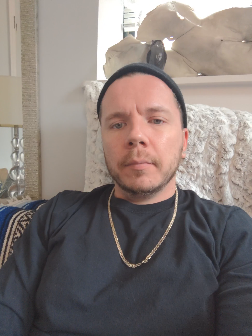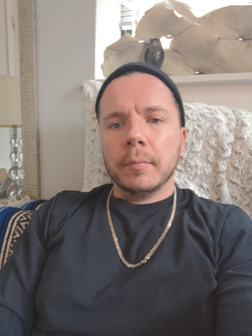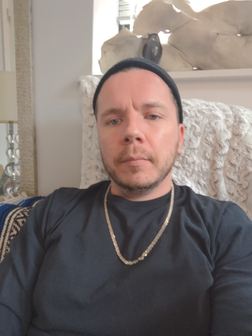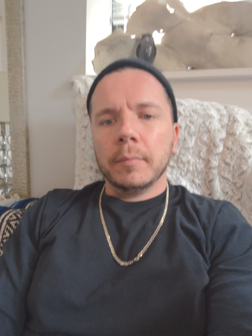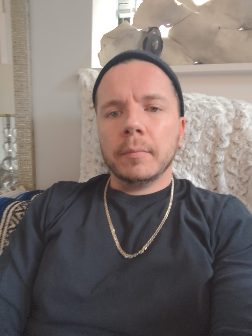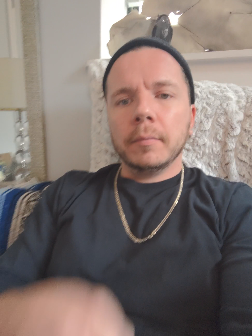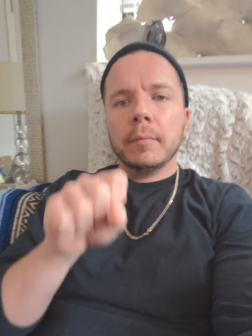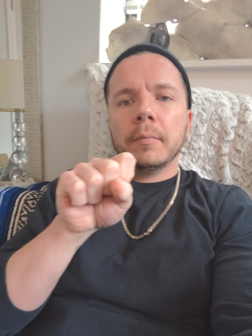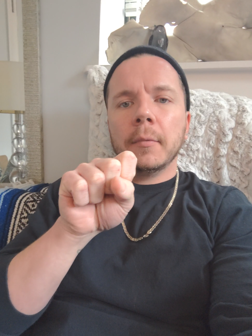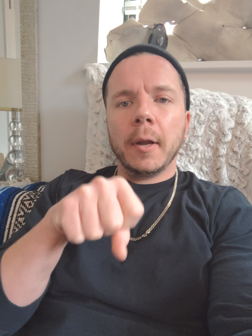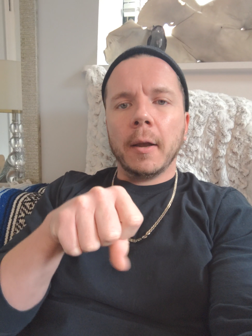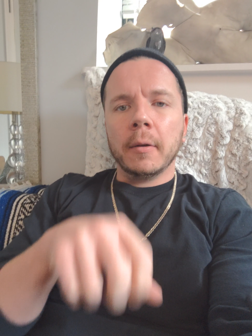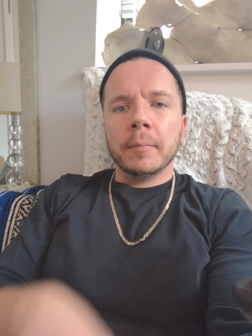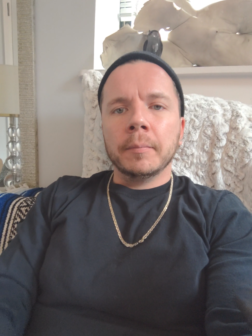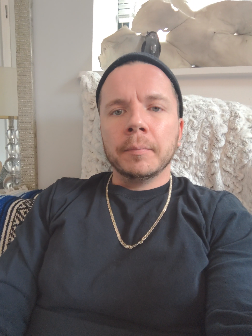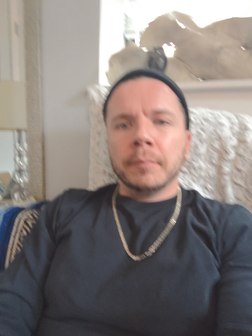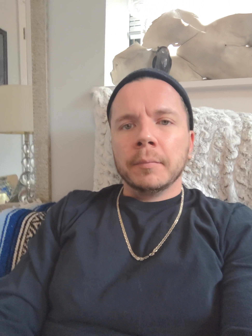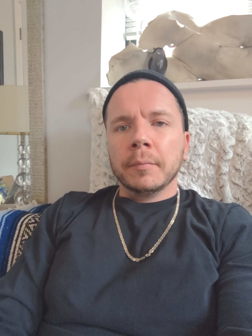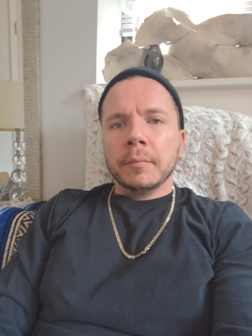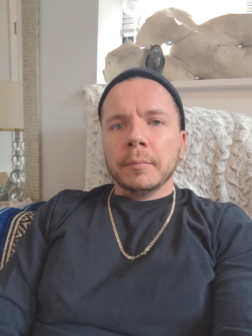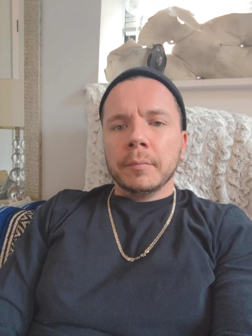can